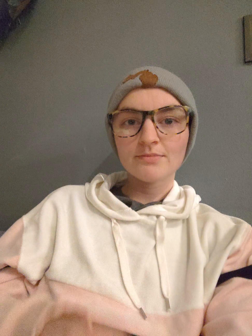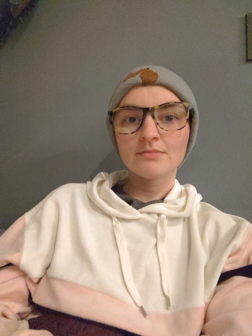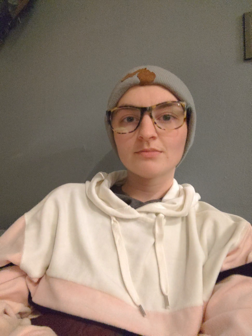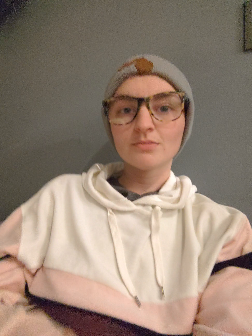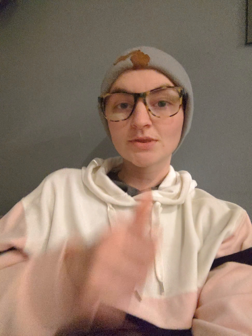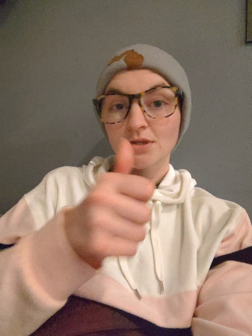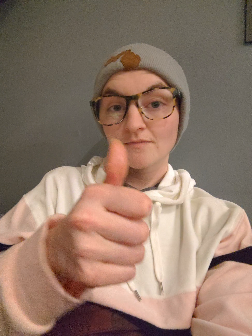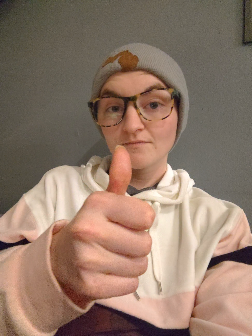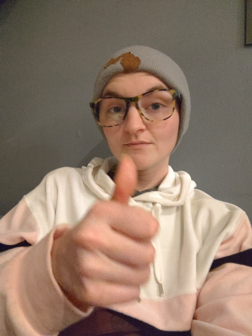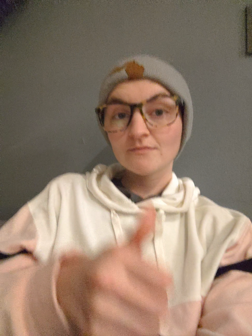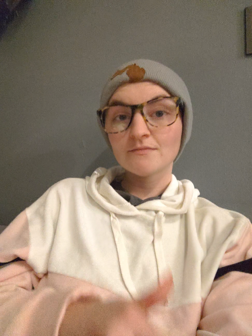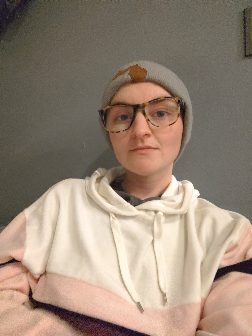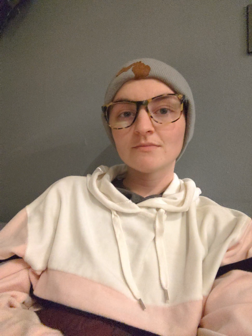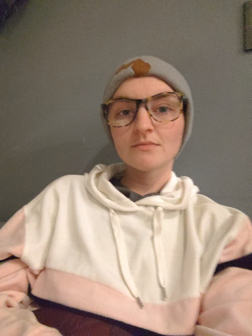yourself